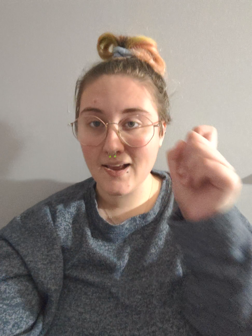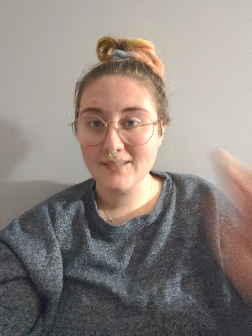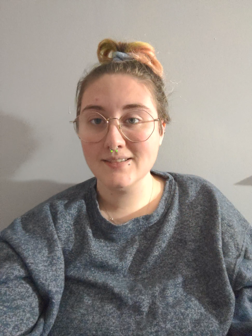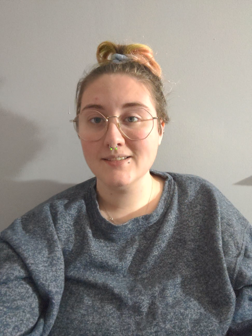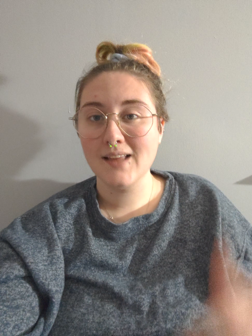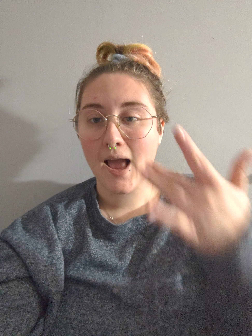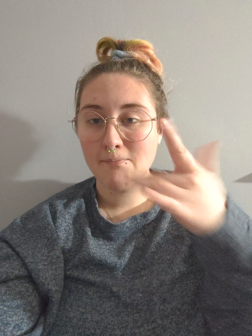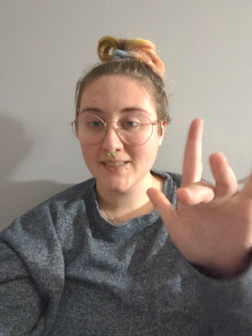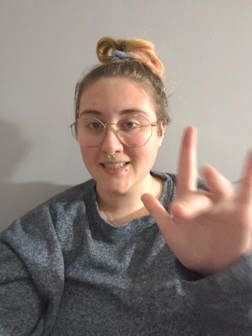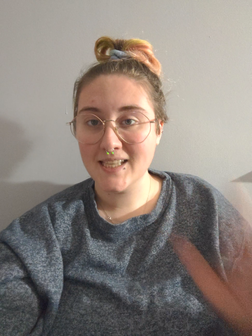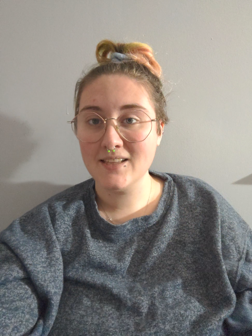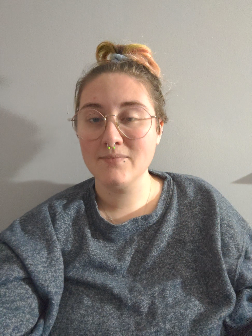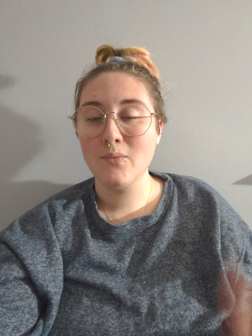empty